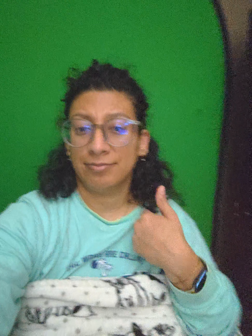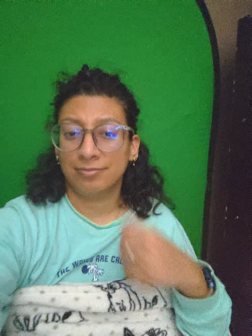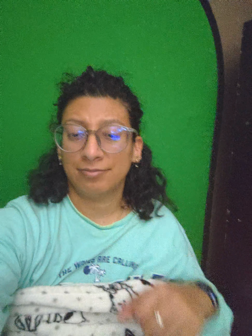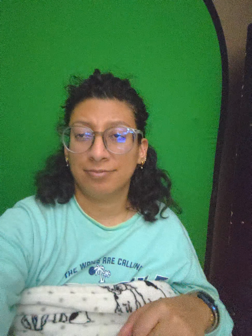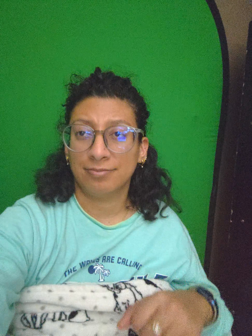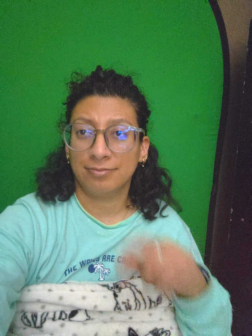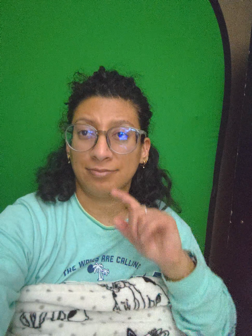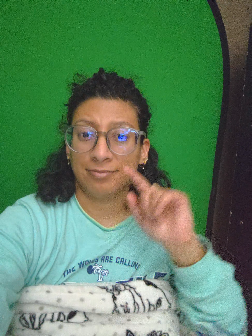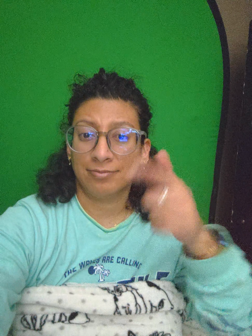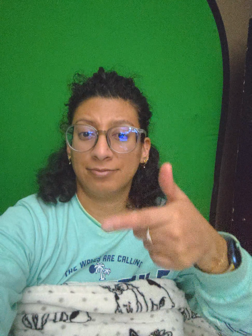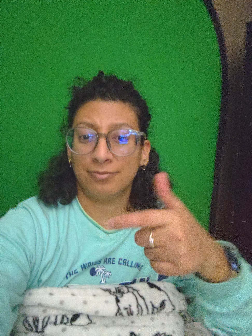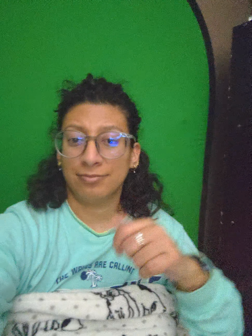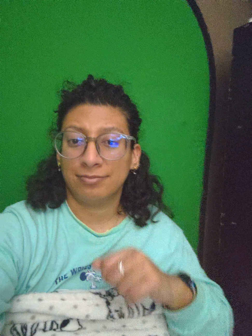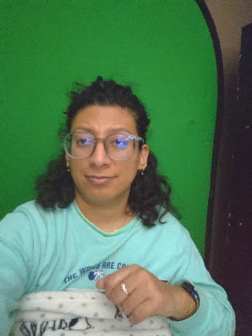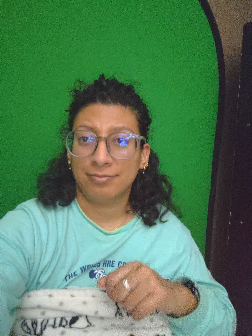later